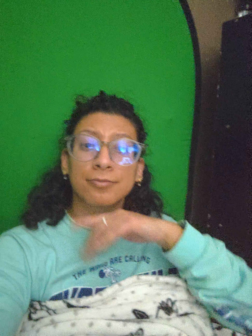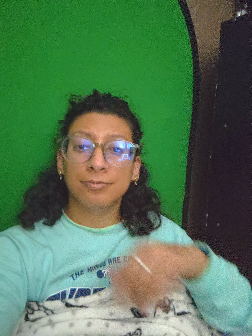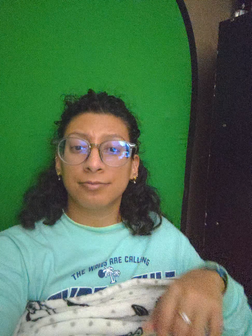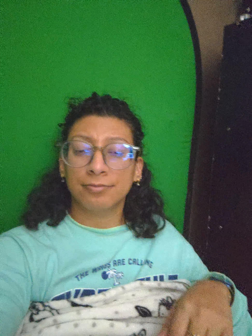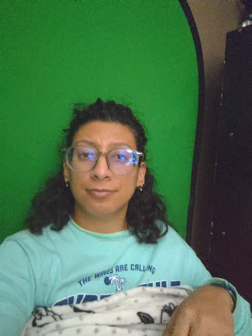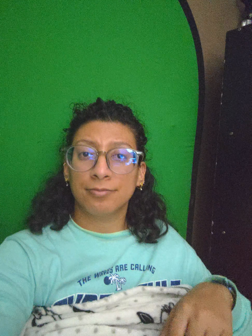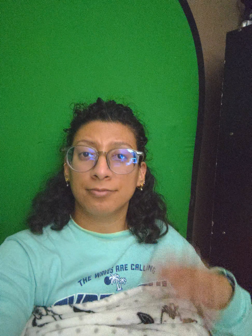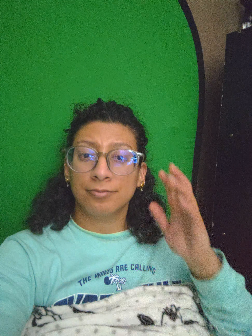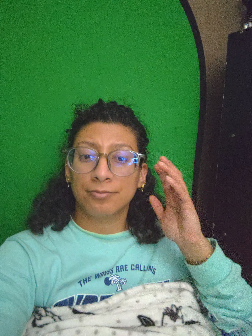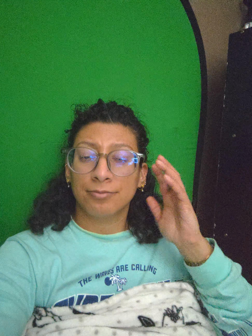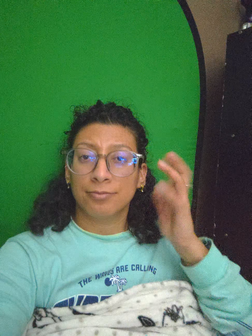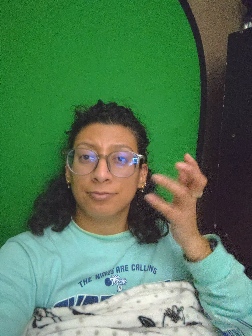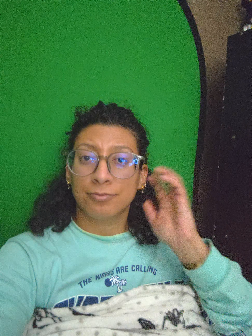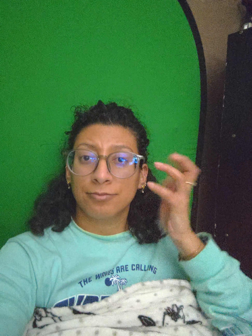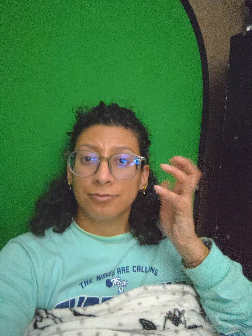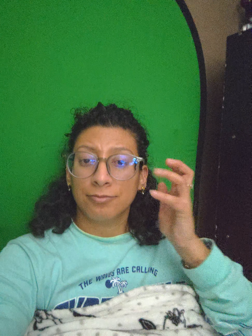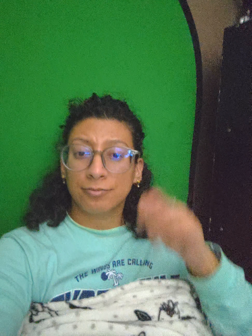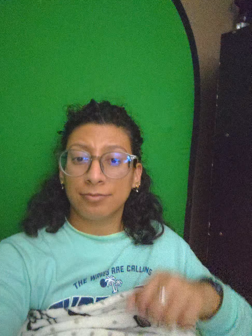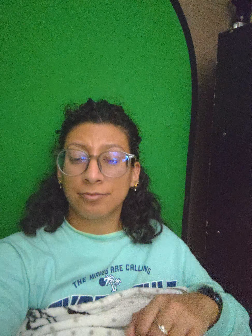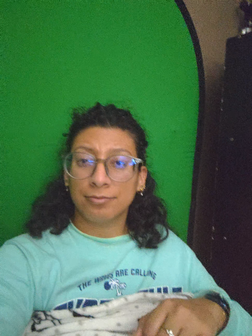radio